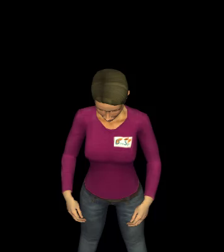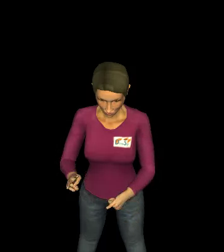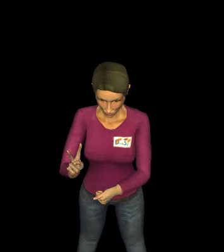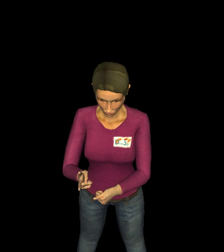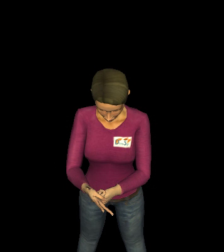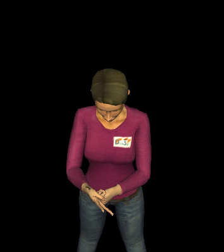سيء